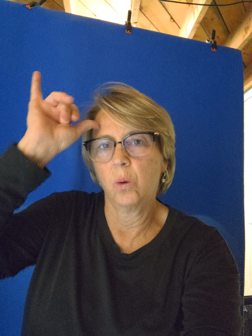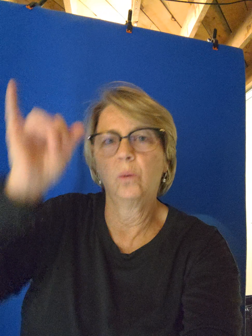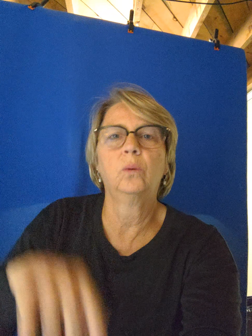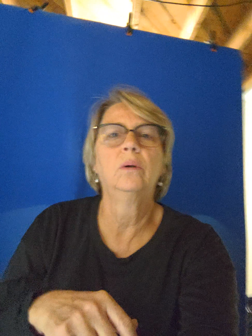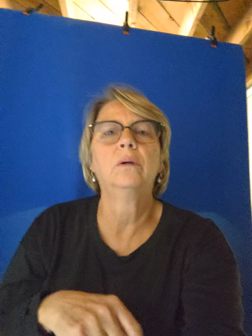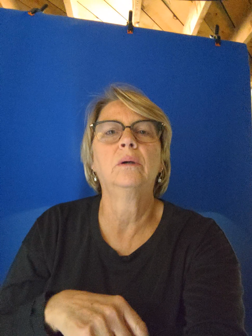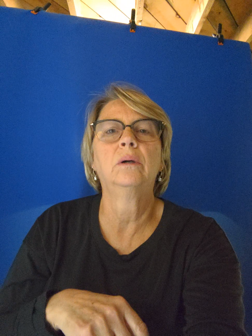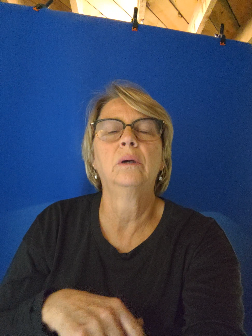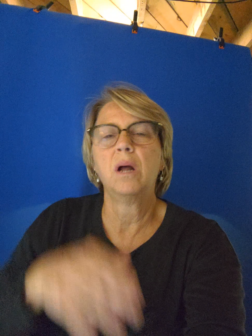cow